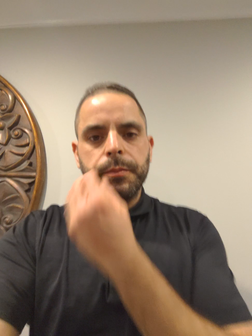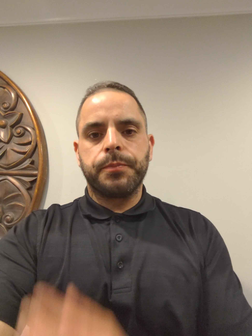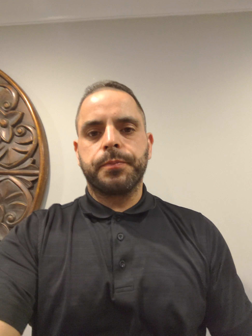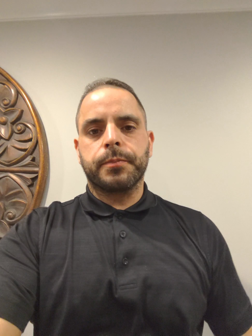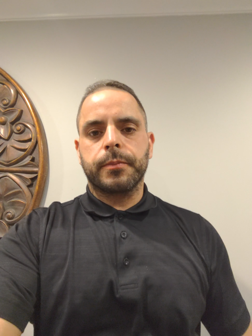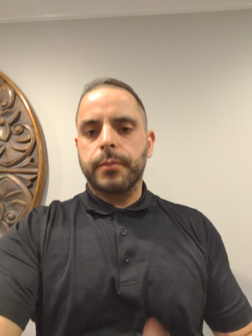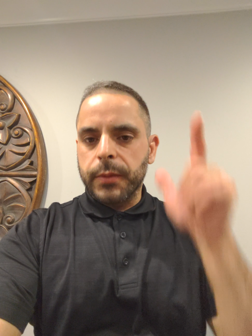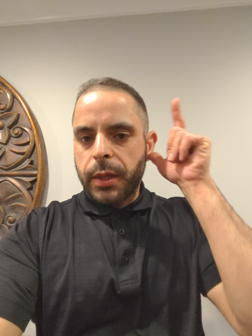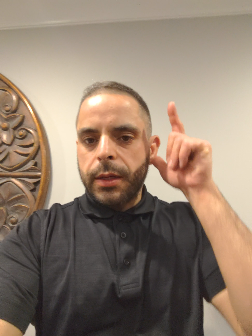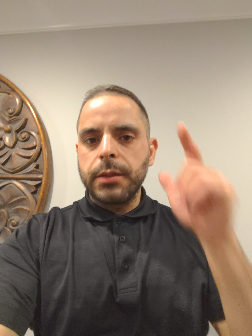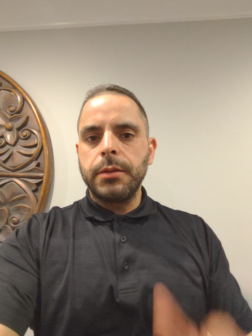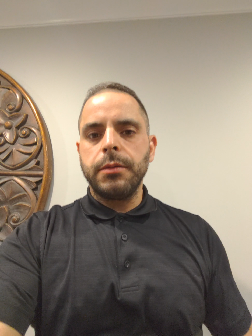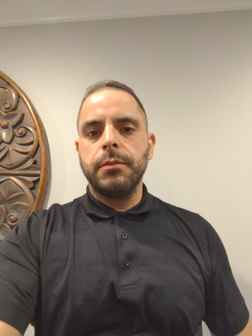listen